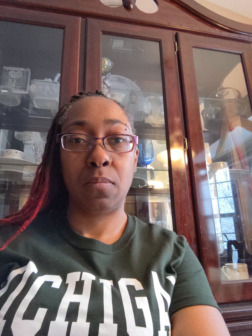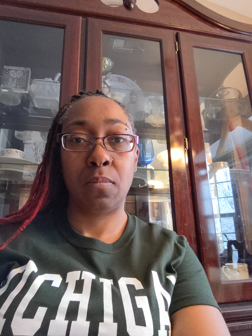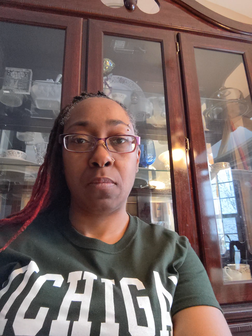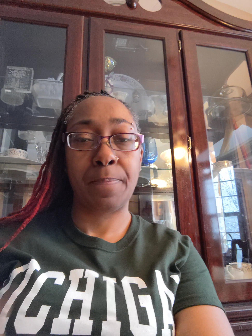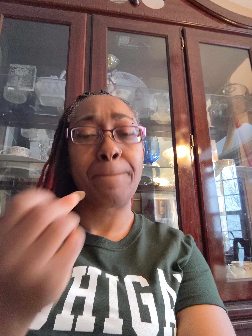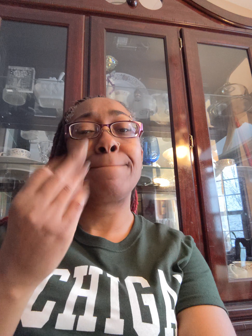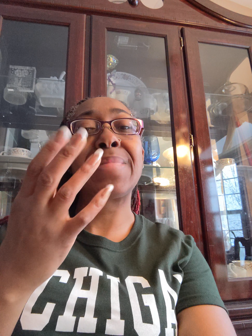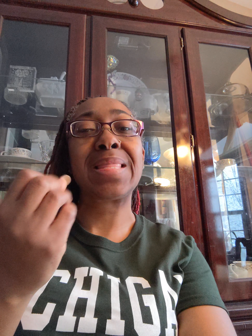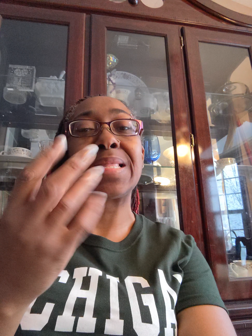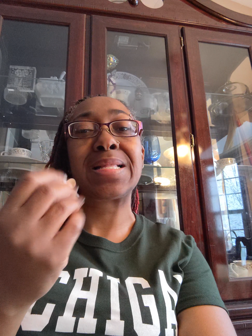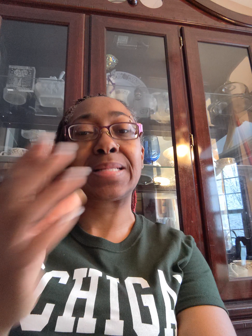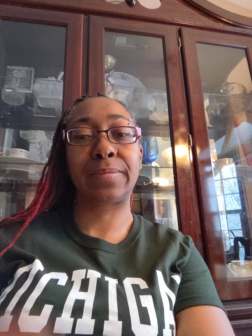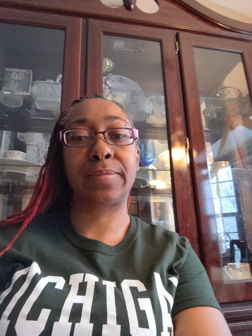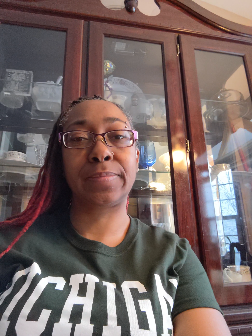many